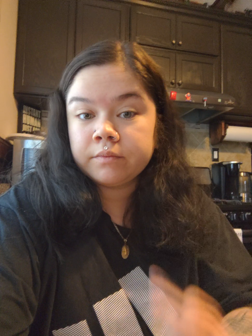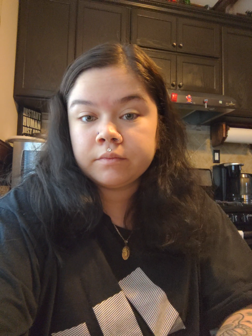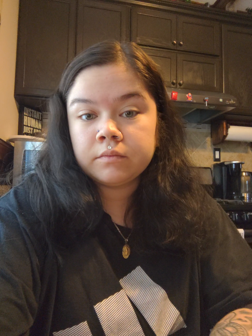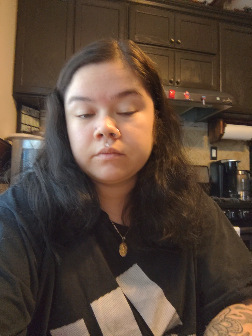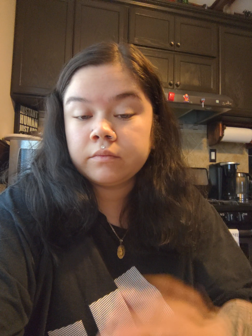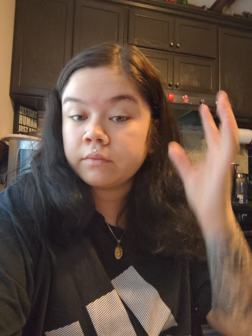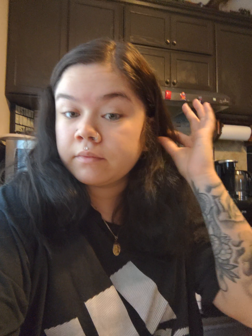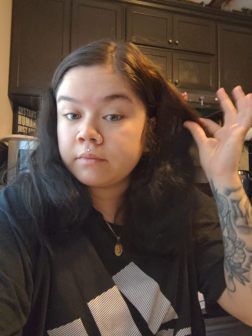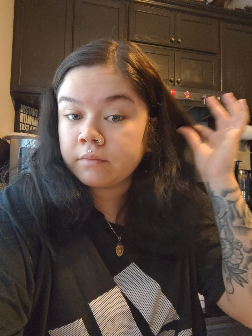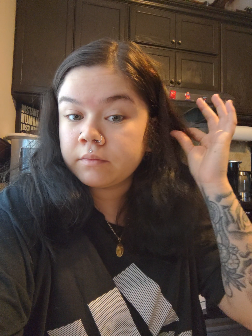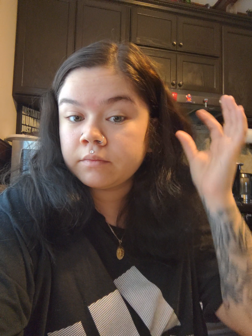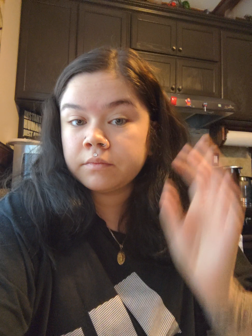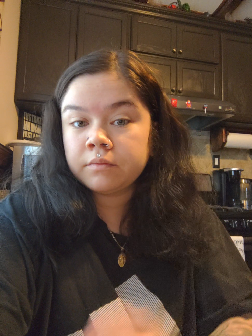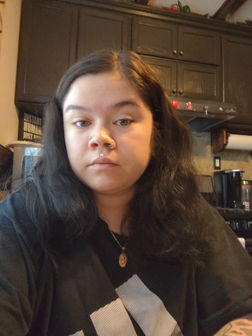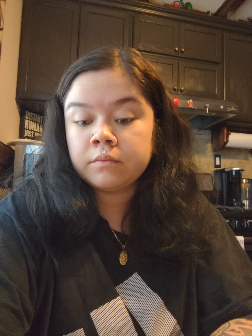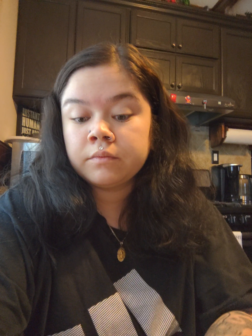hair